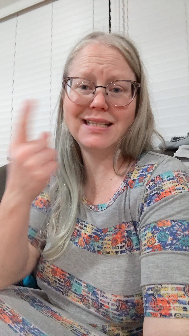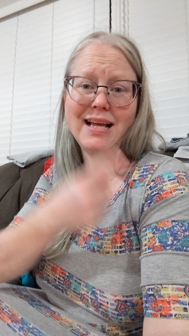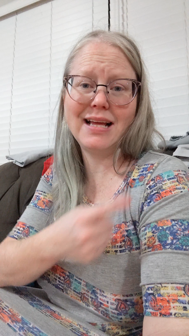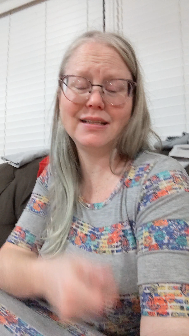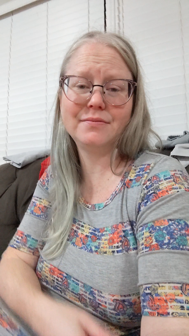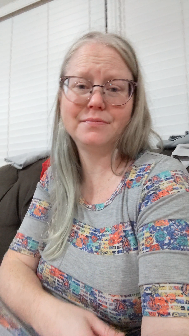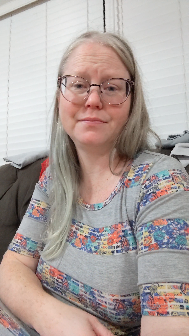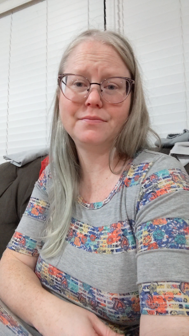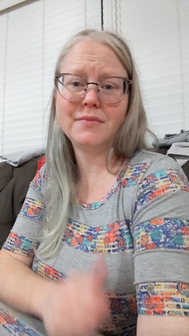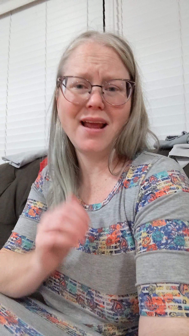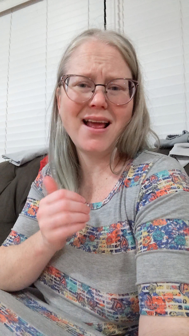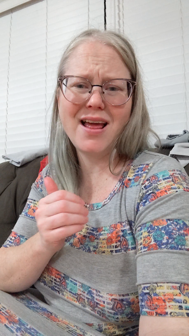how